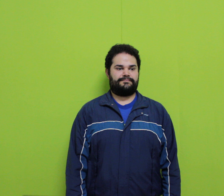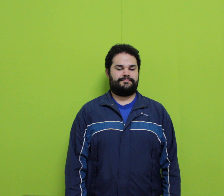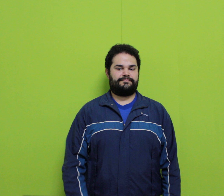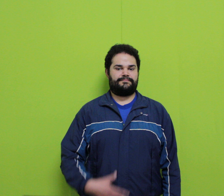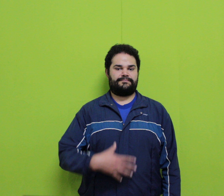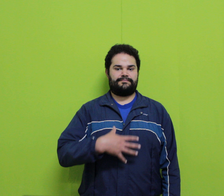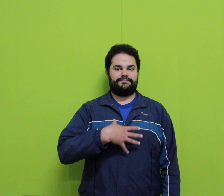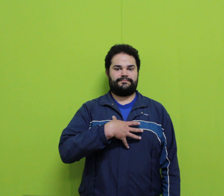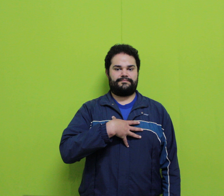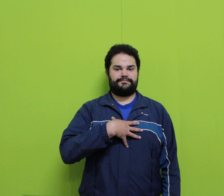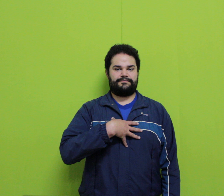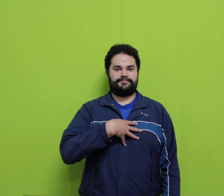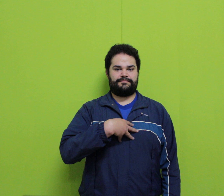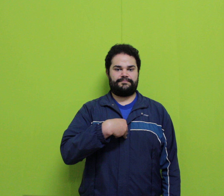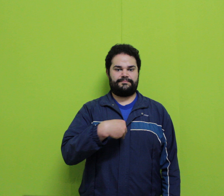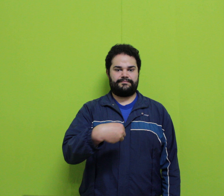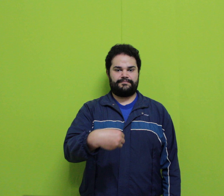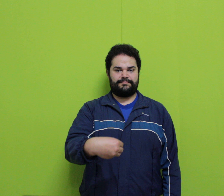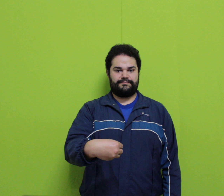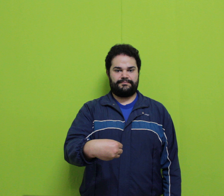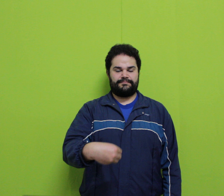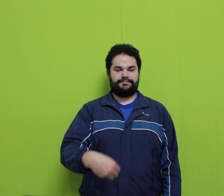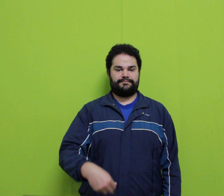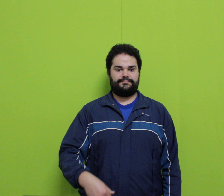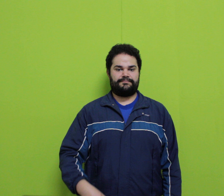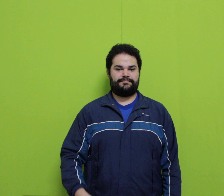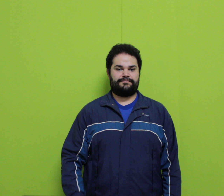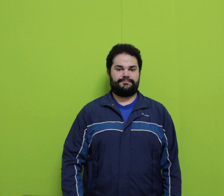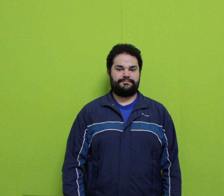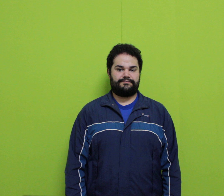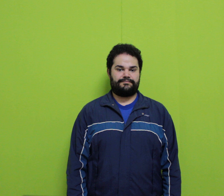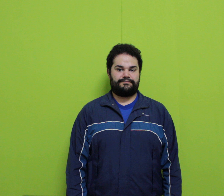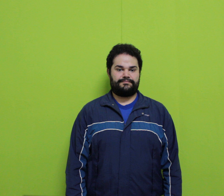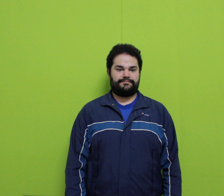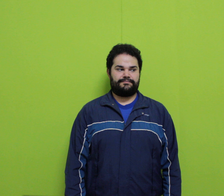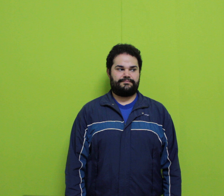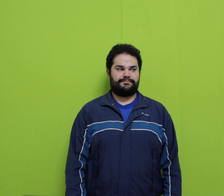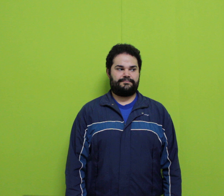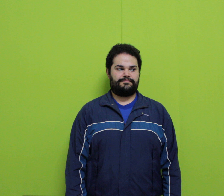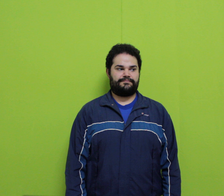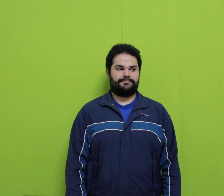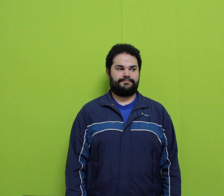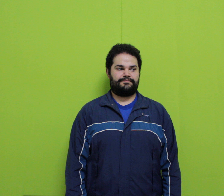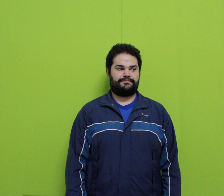filho